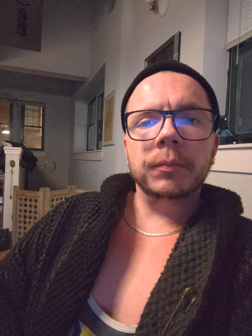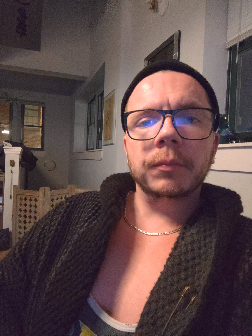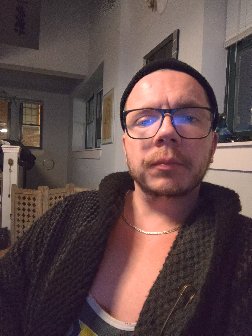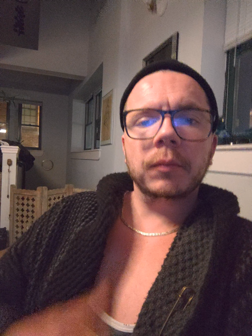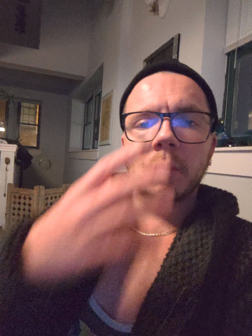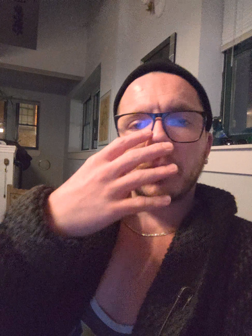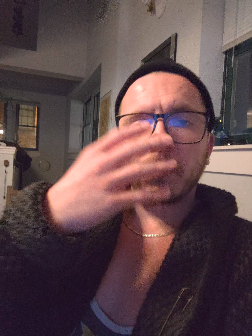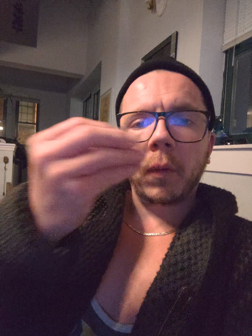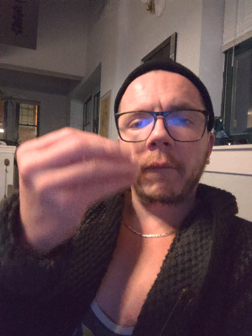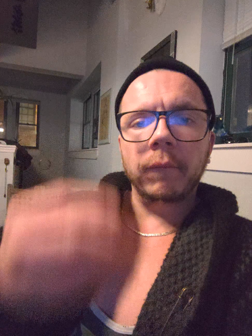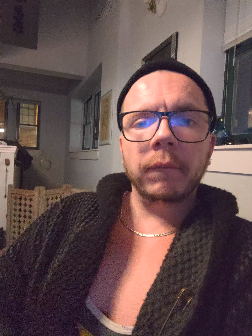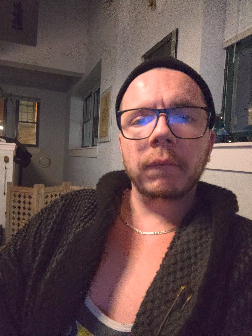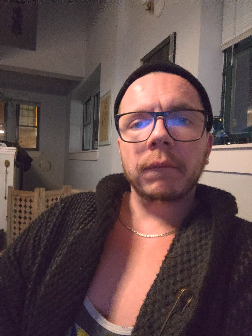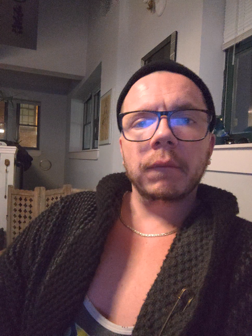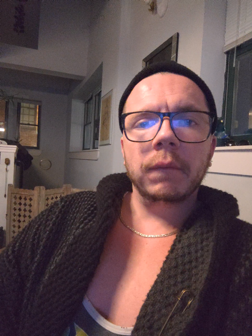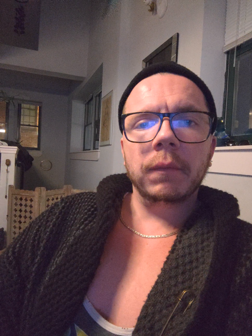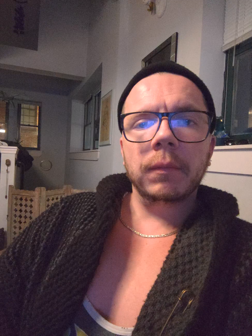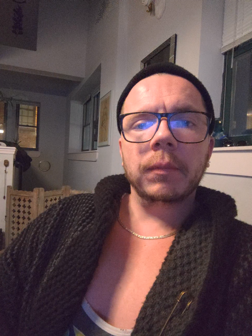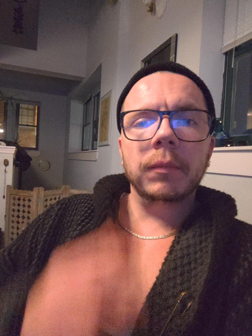wolf